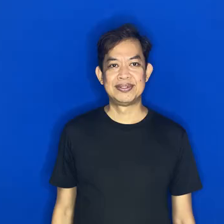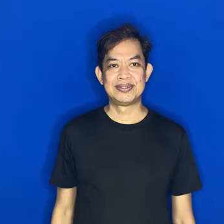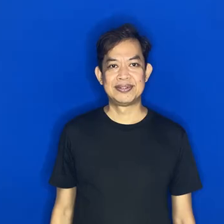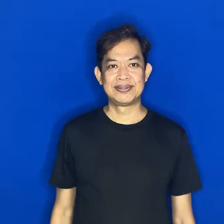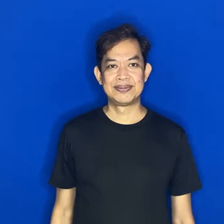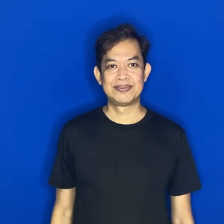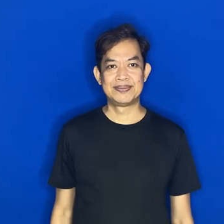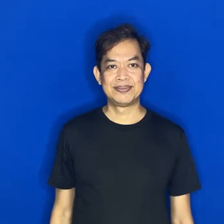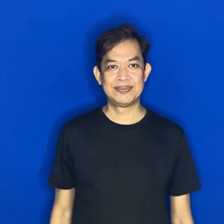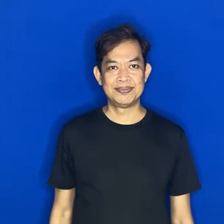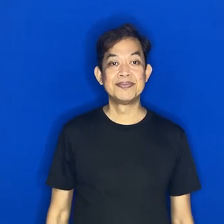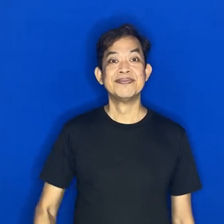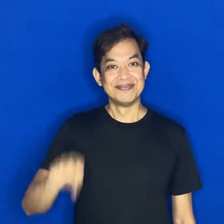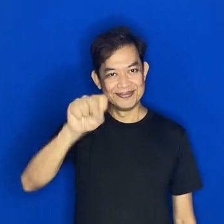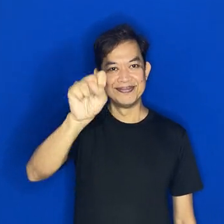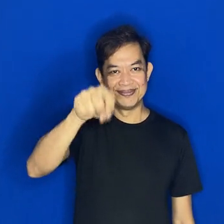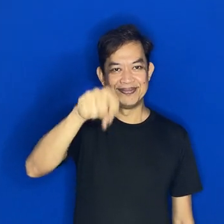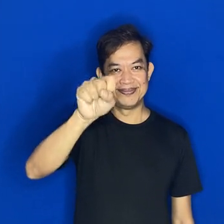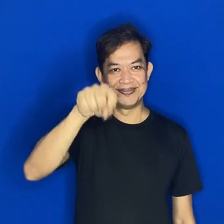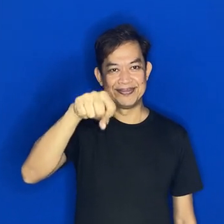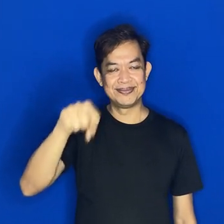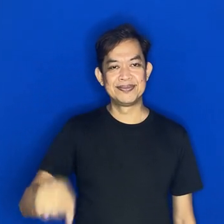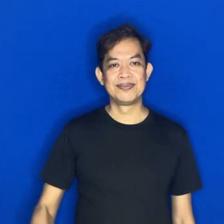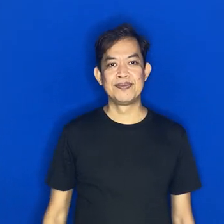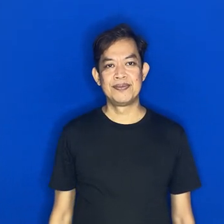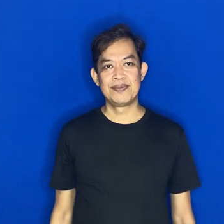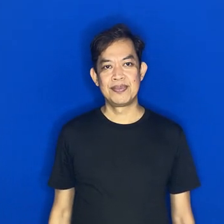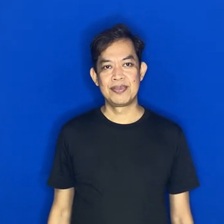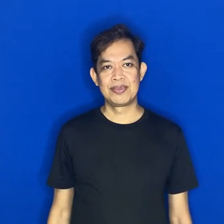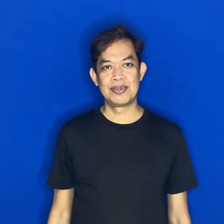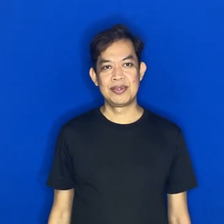yes